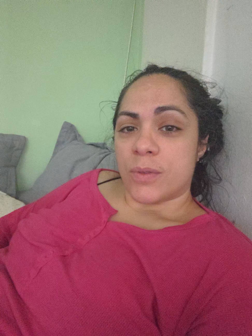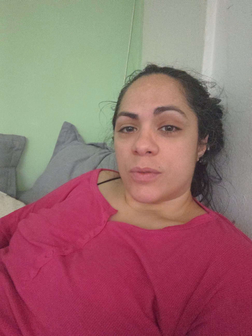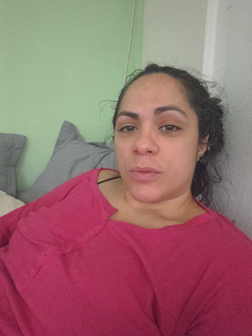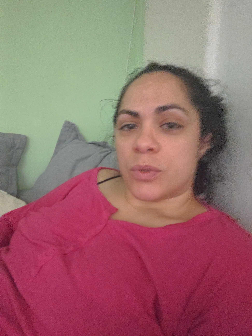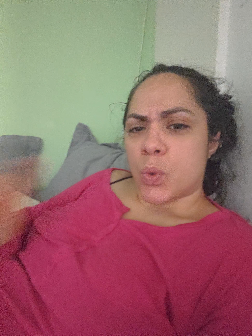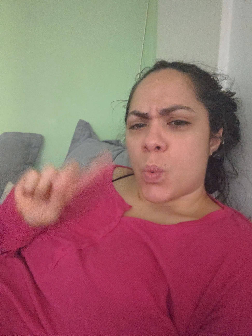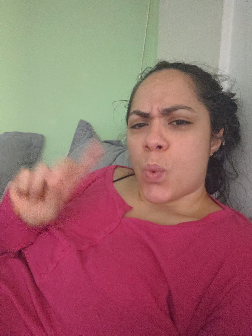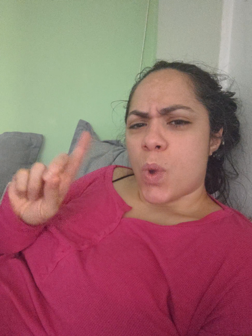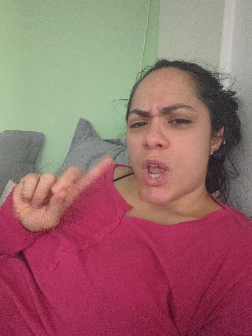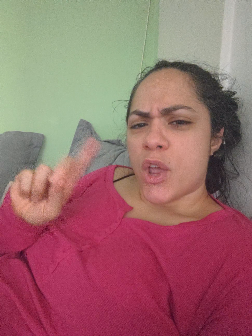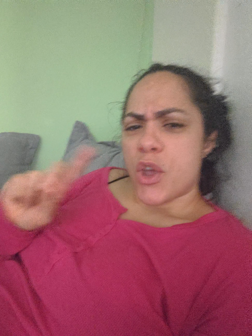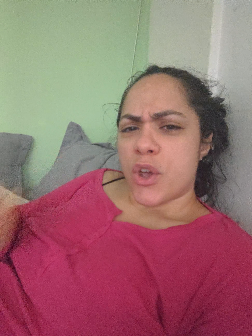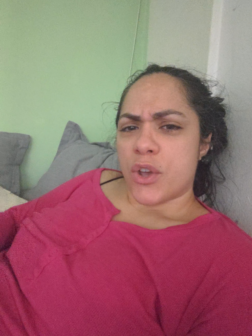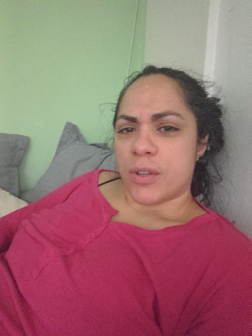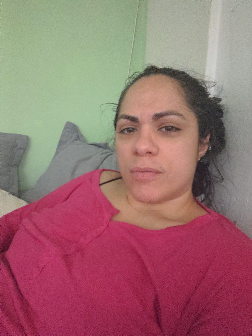where